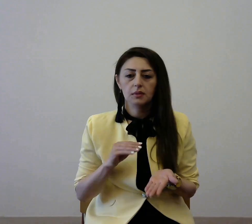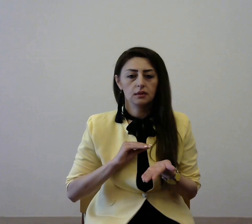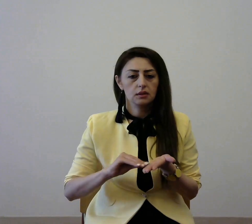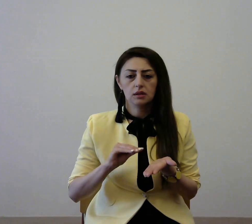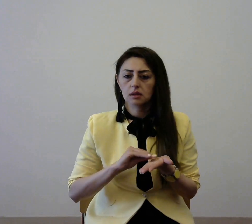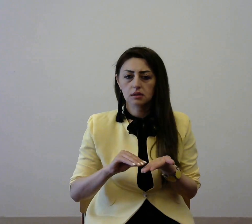yazı